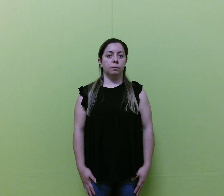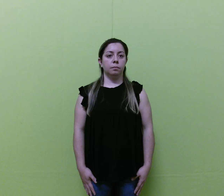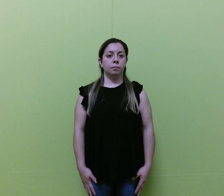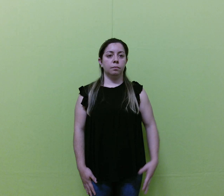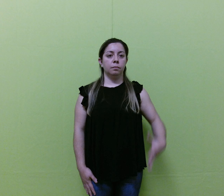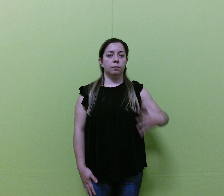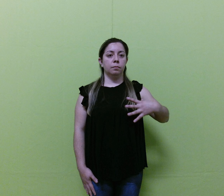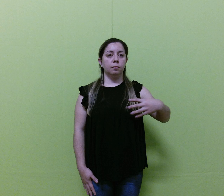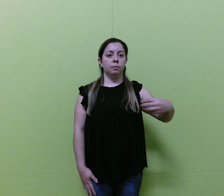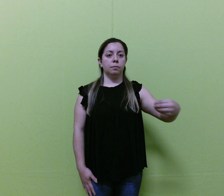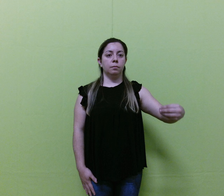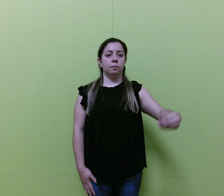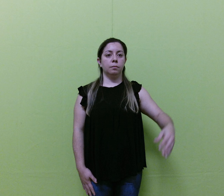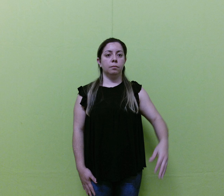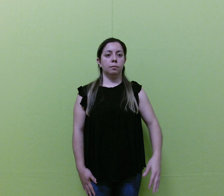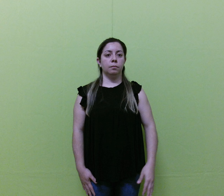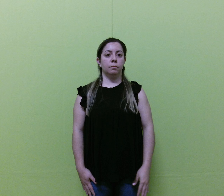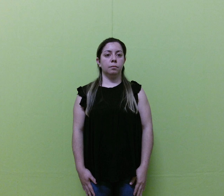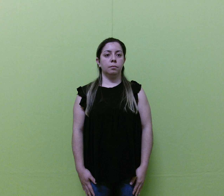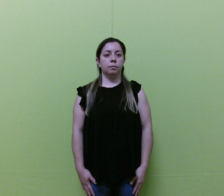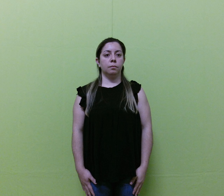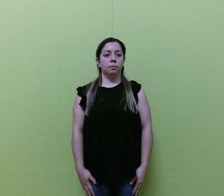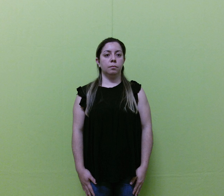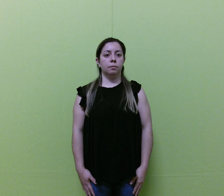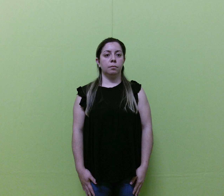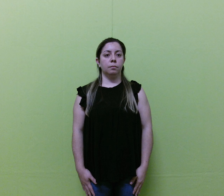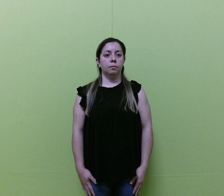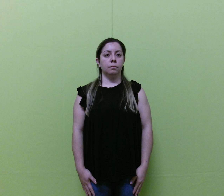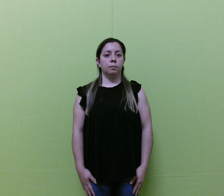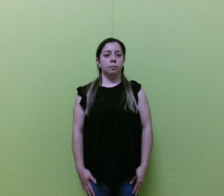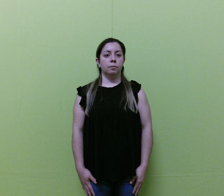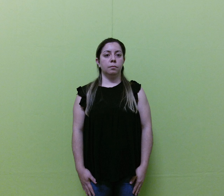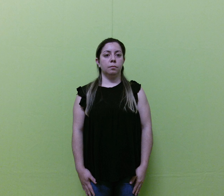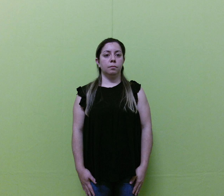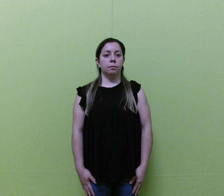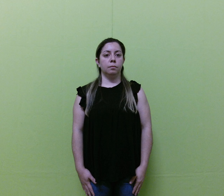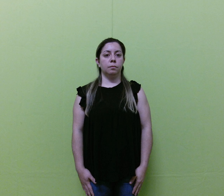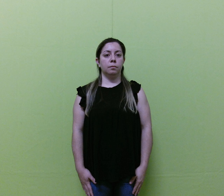filho